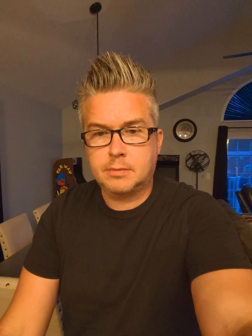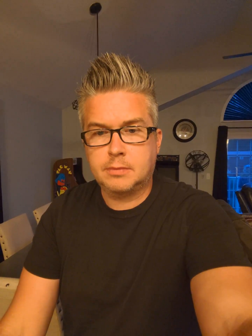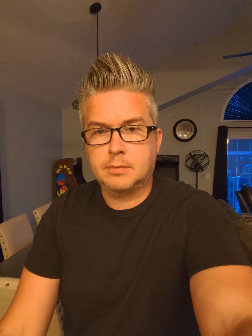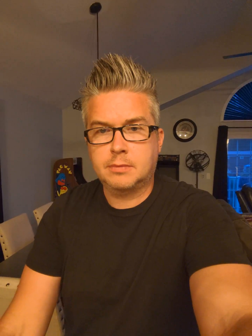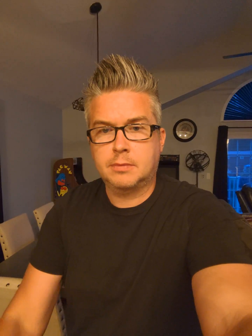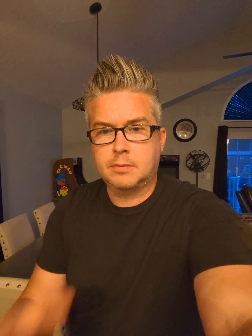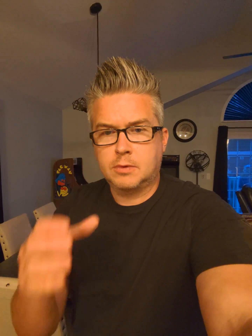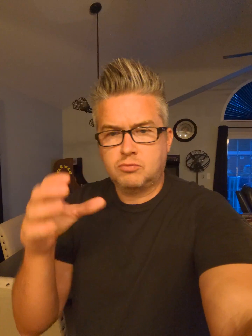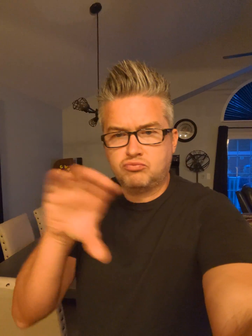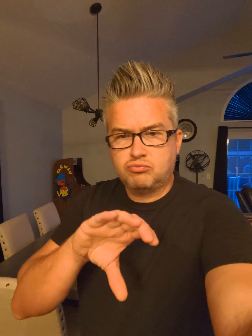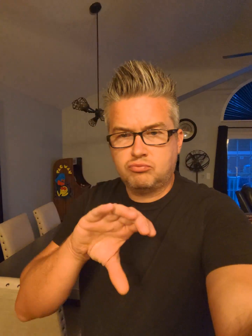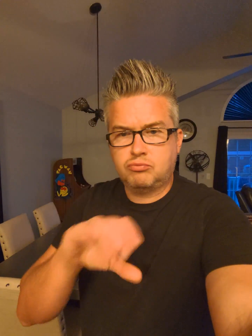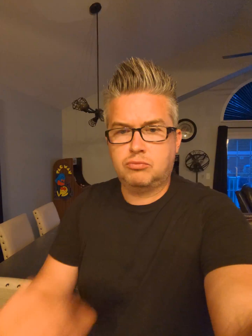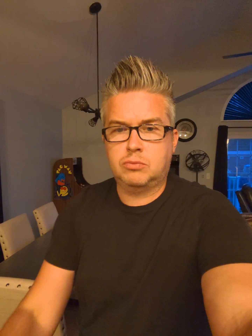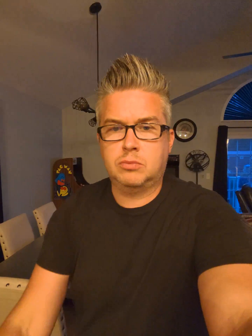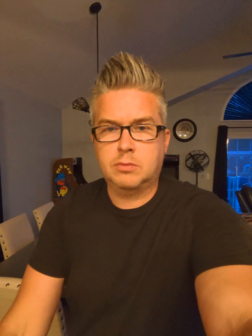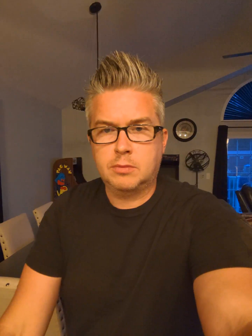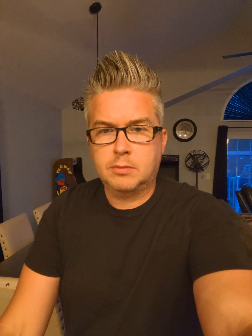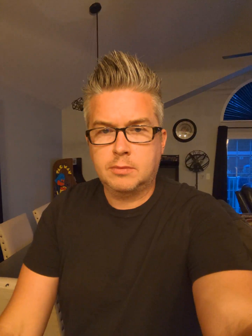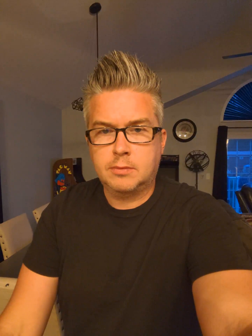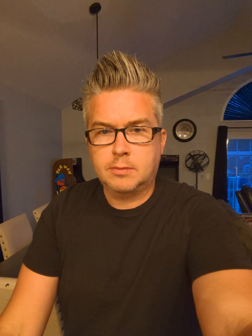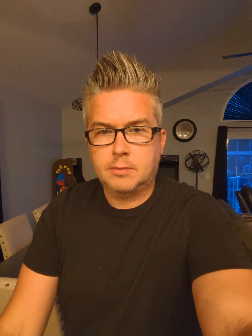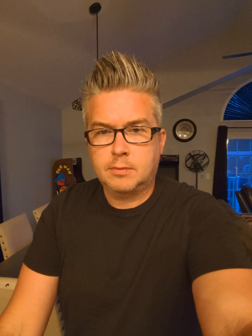dump